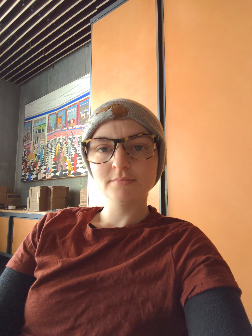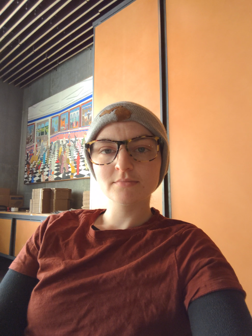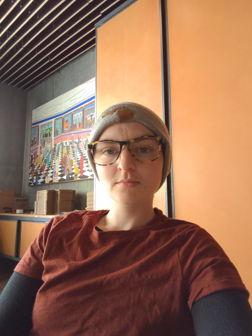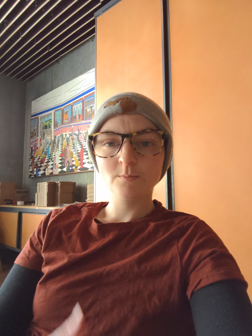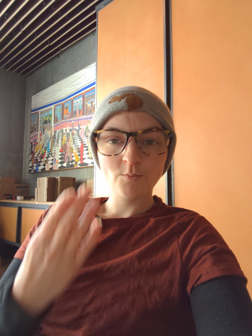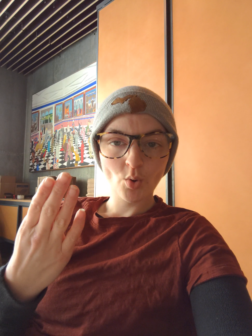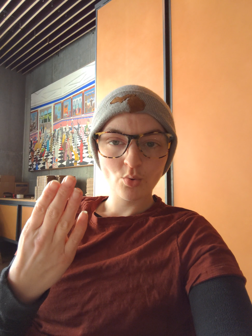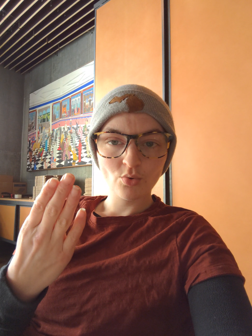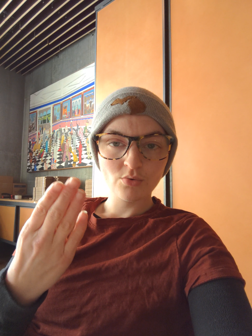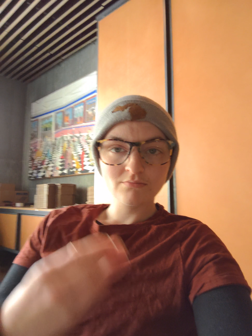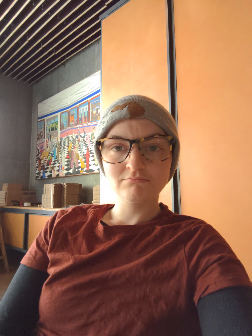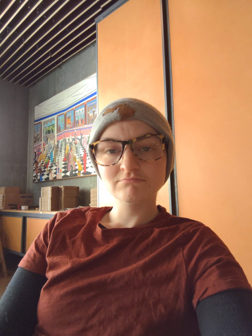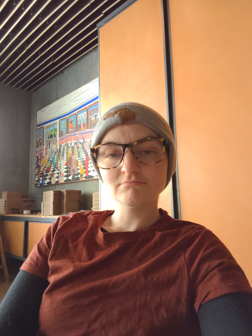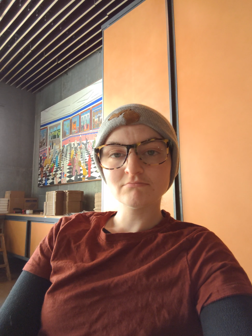morning